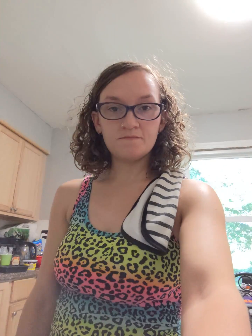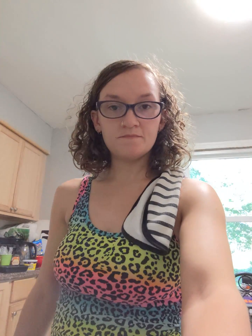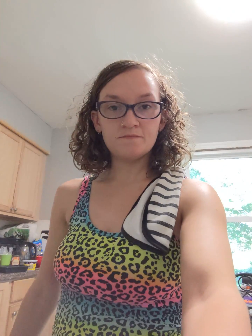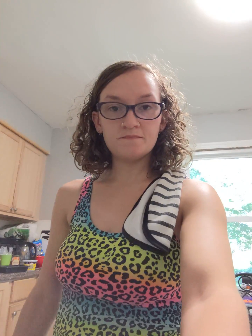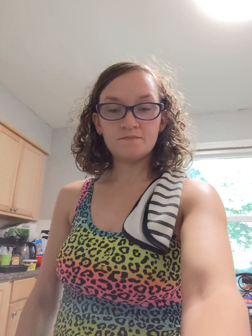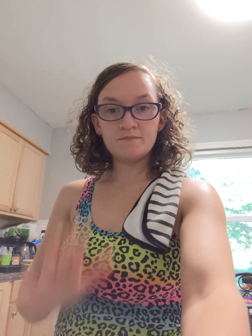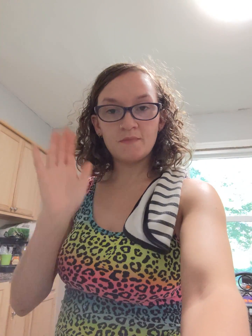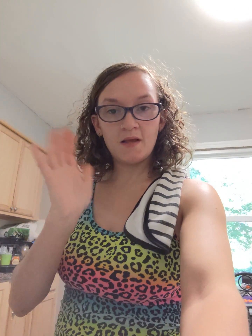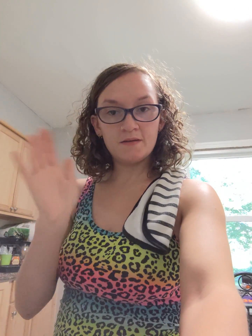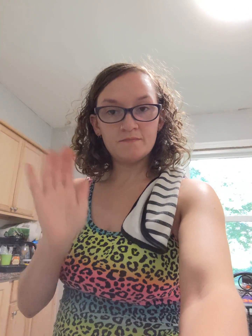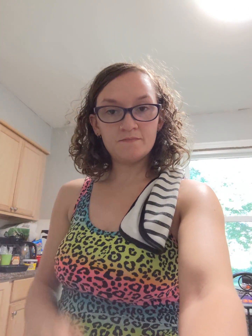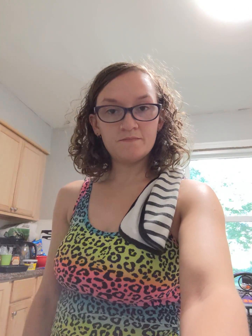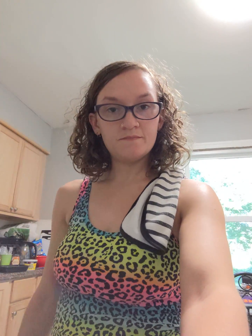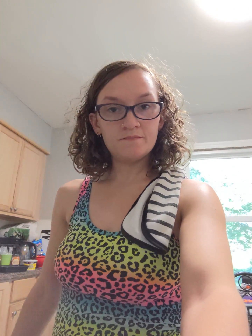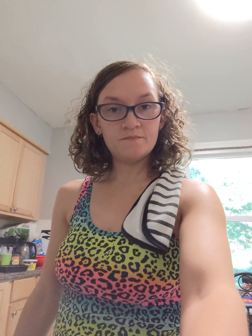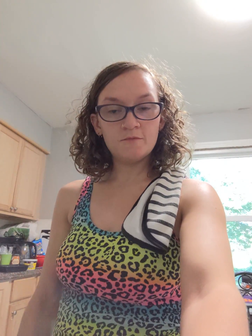hi